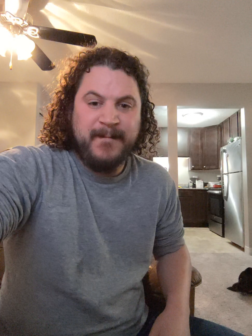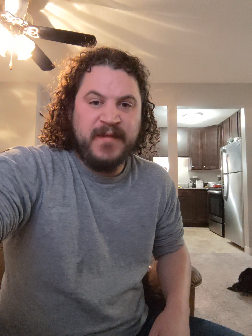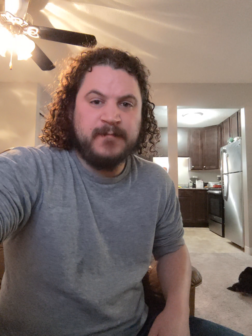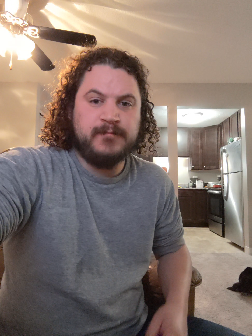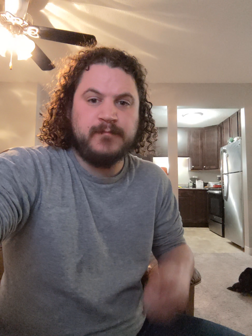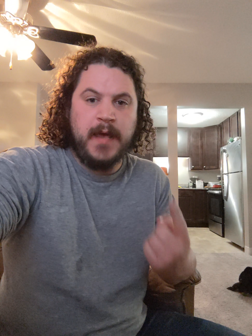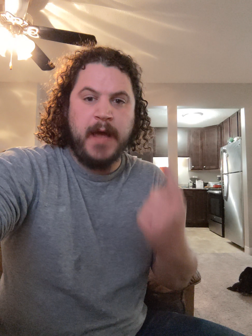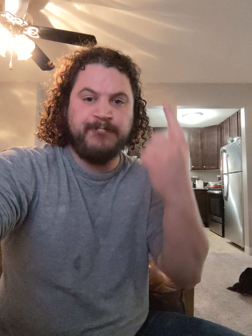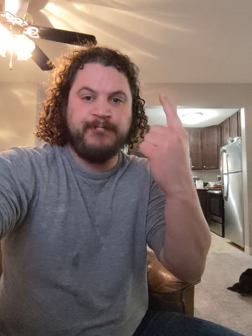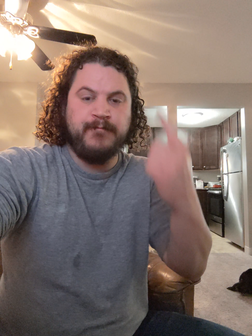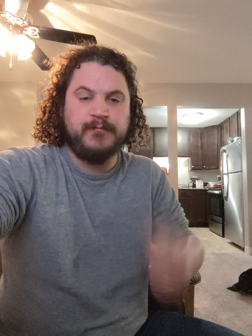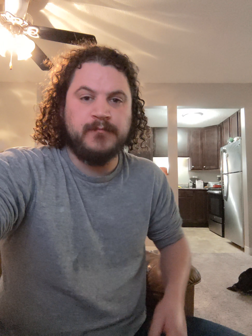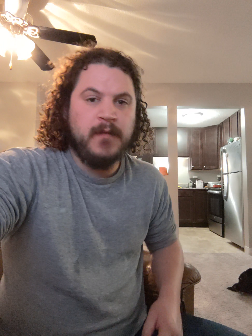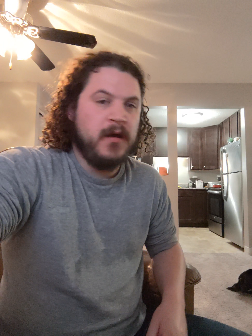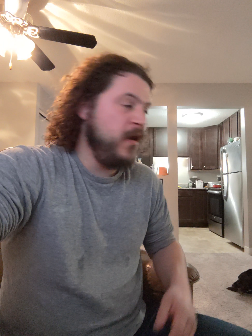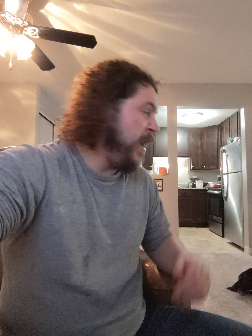up